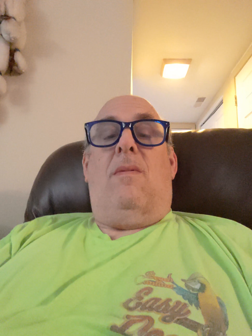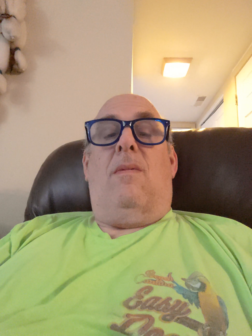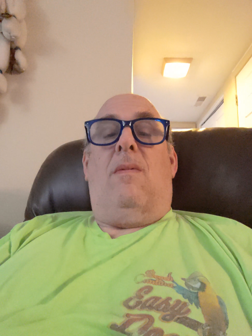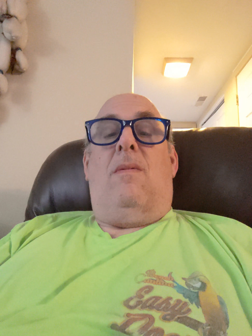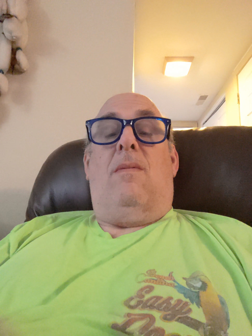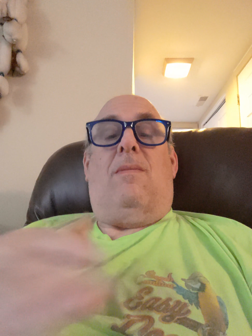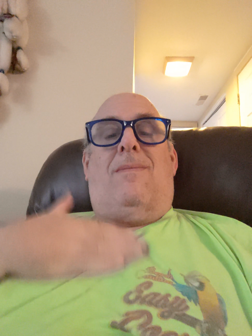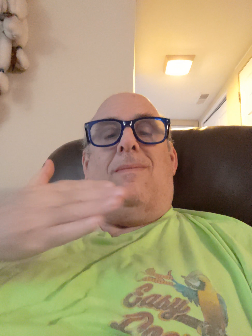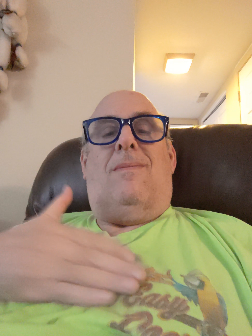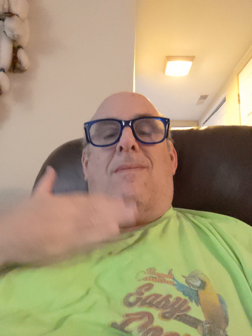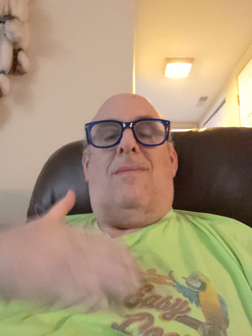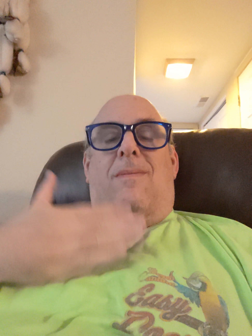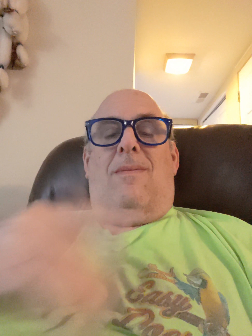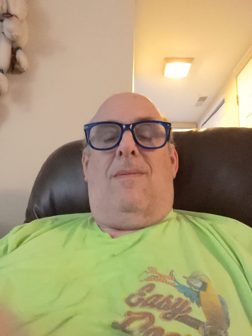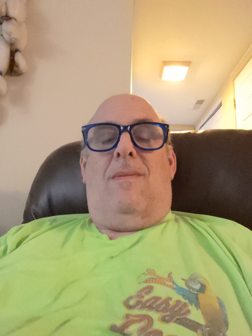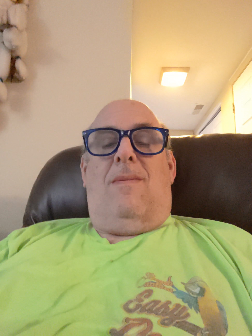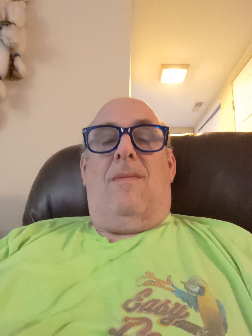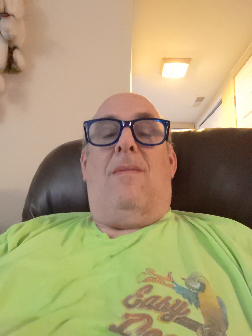happy